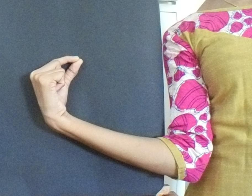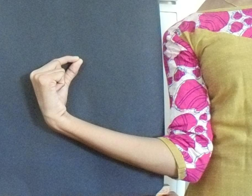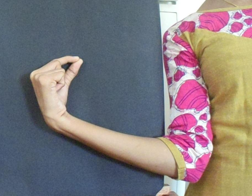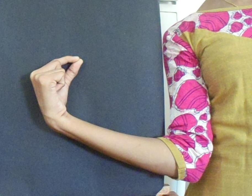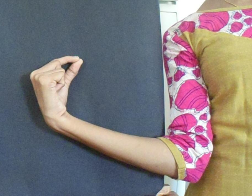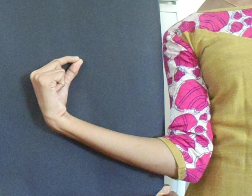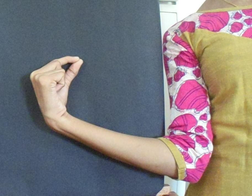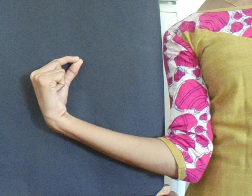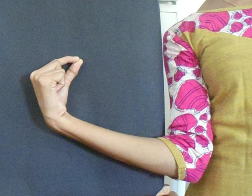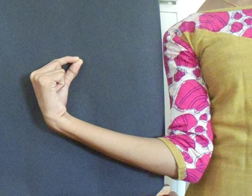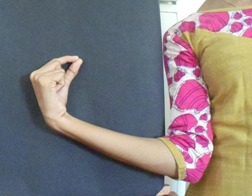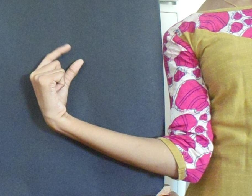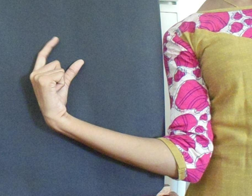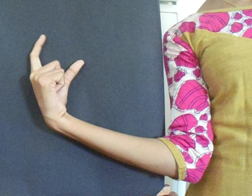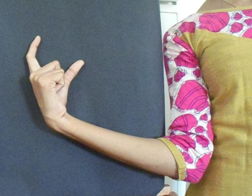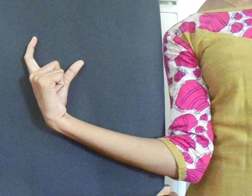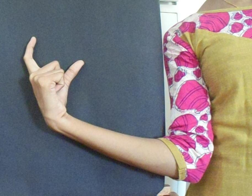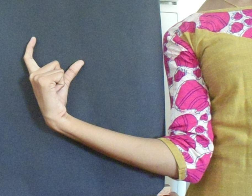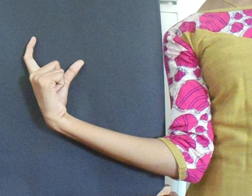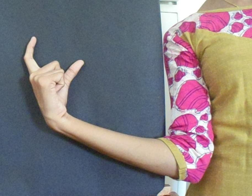thief